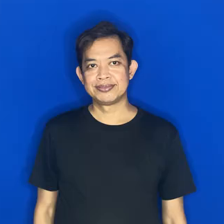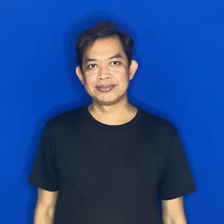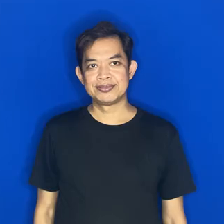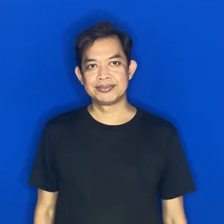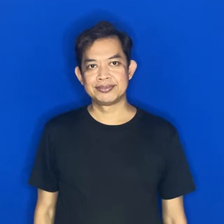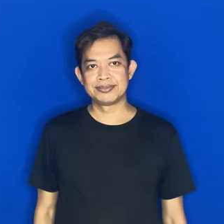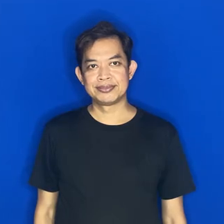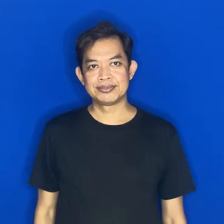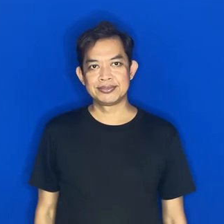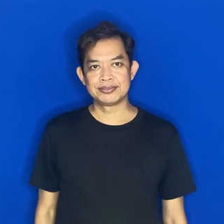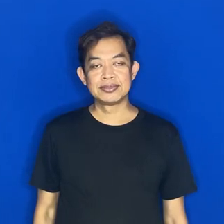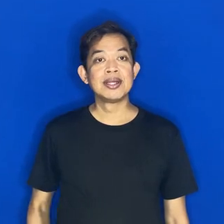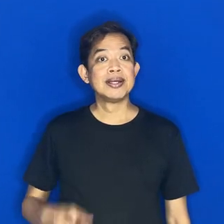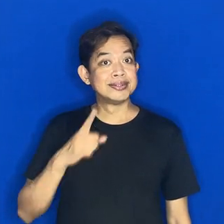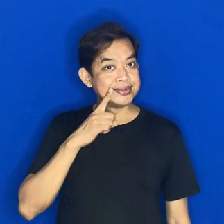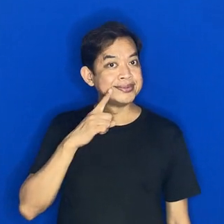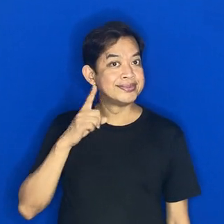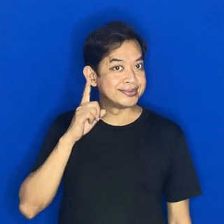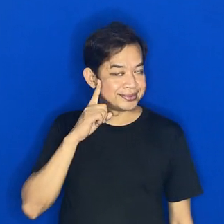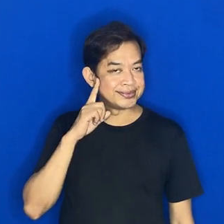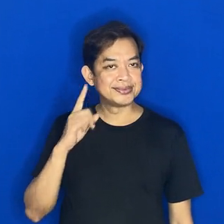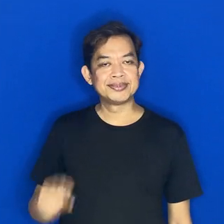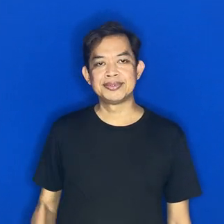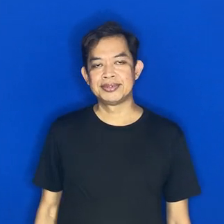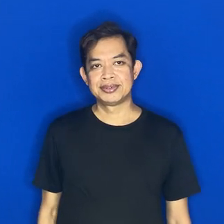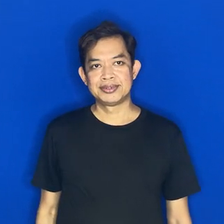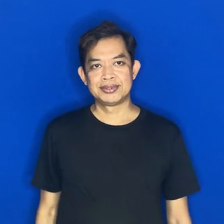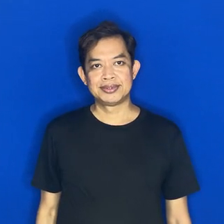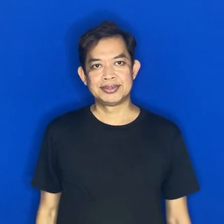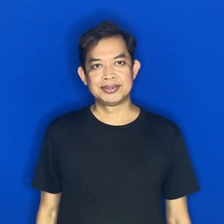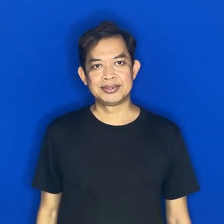deaf